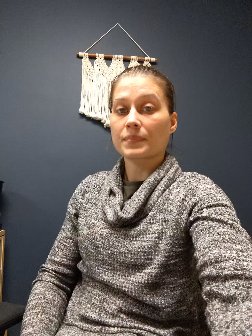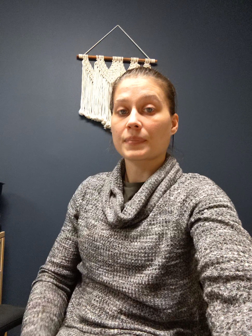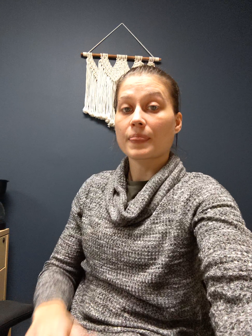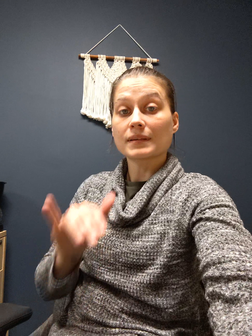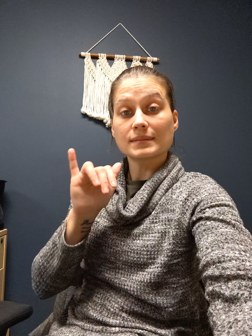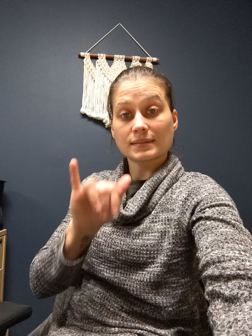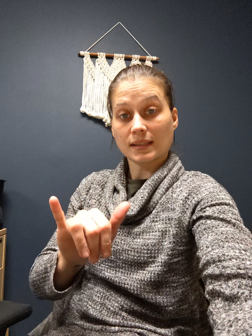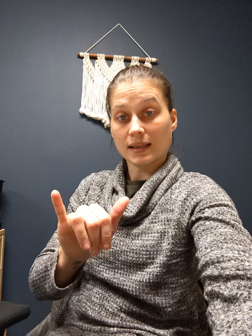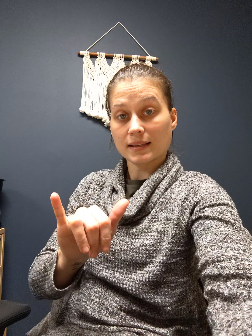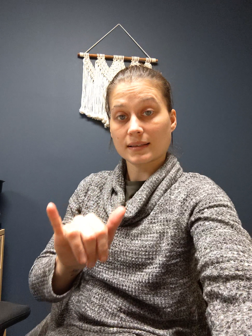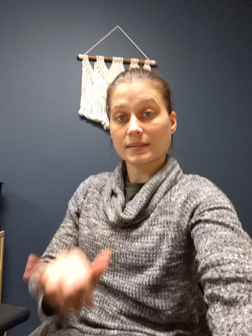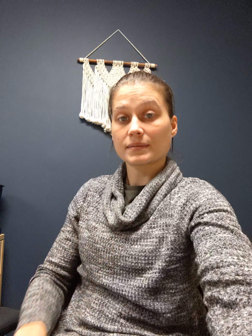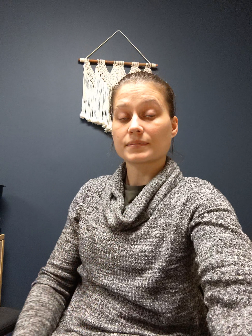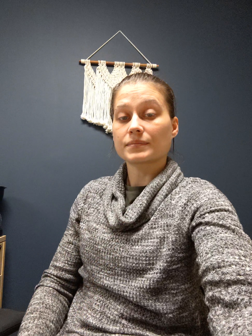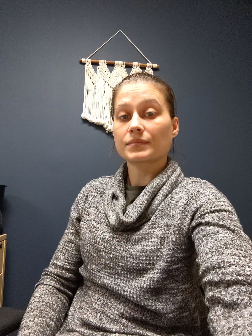stay